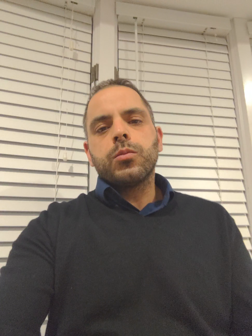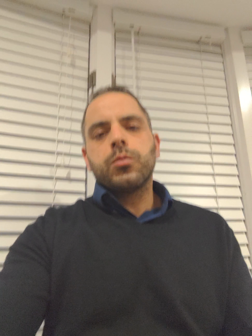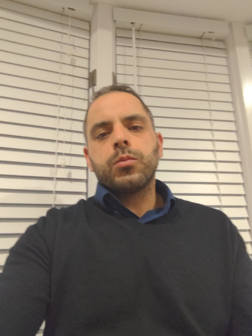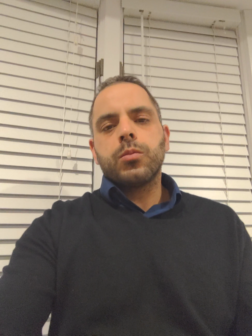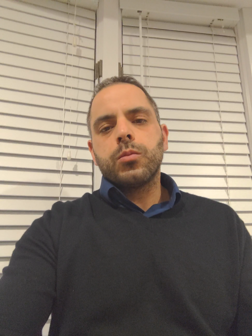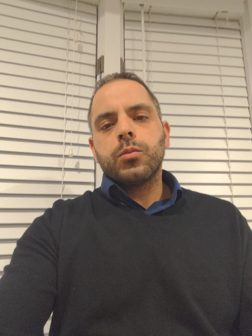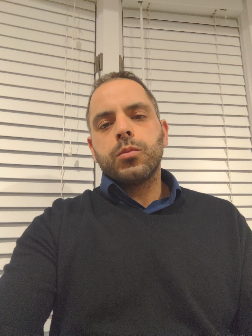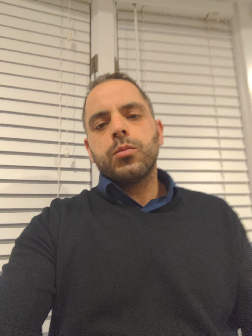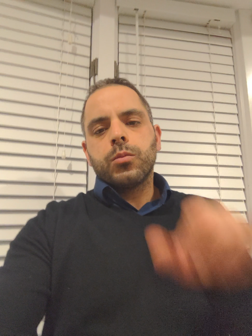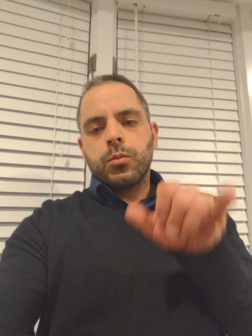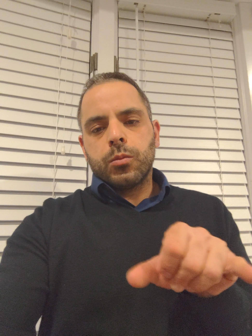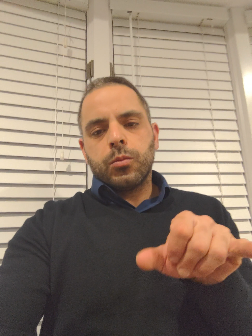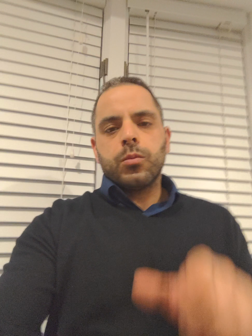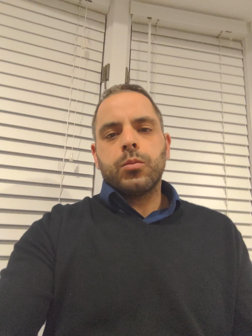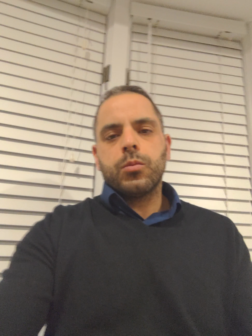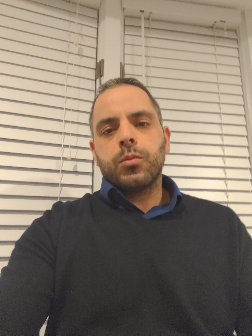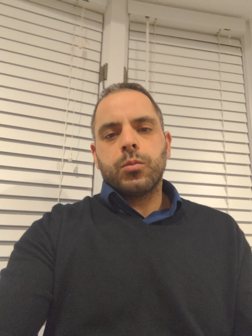stay